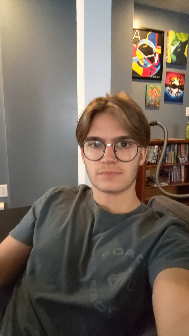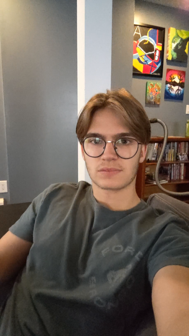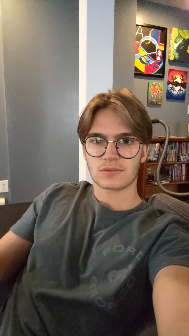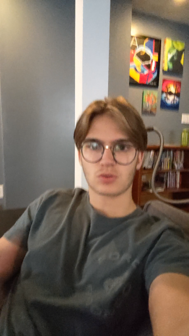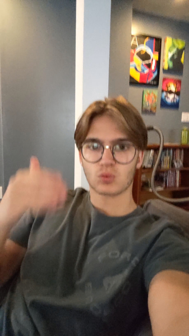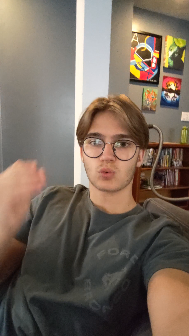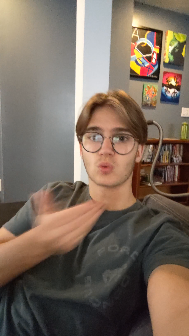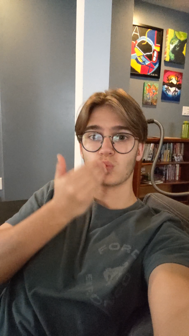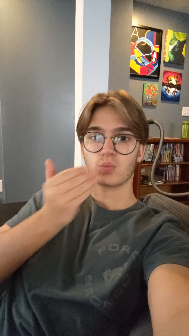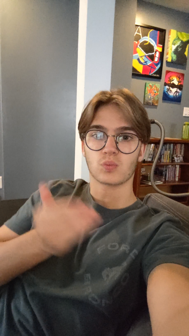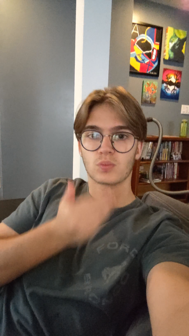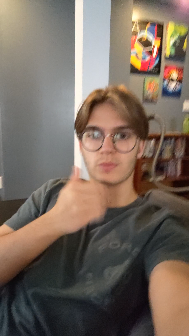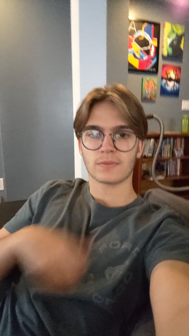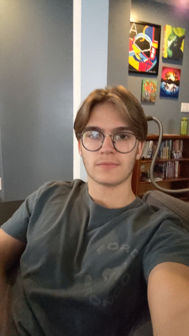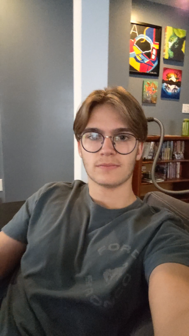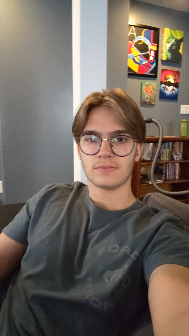new